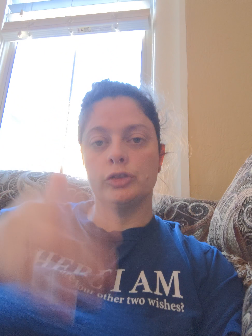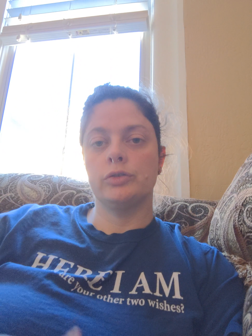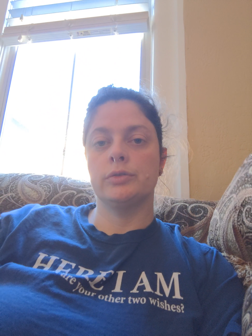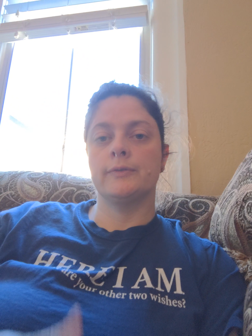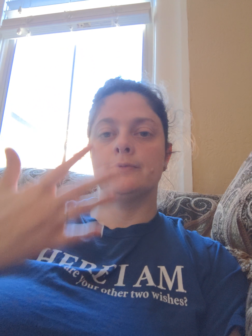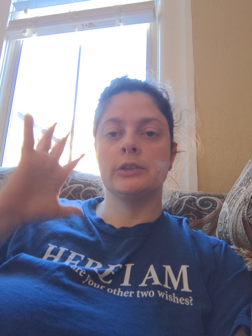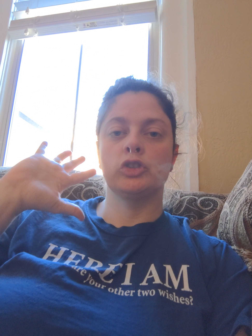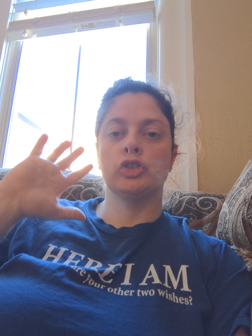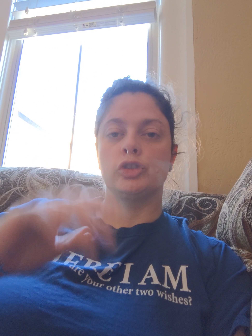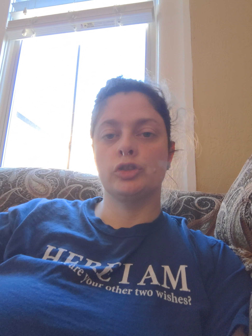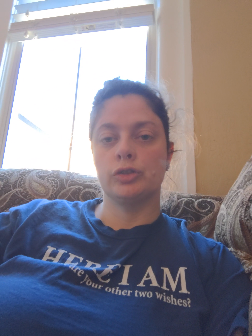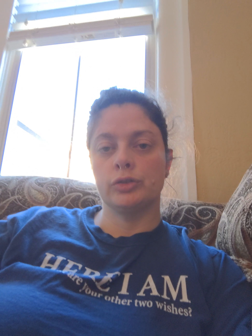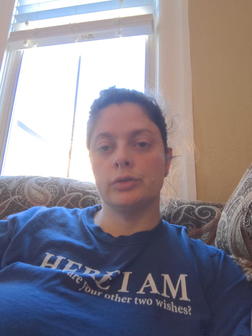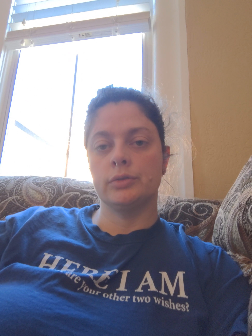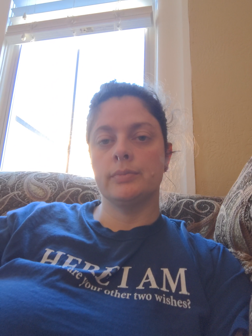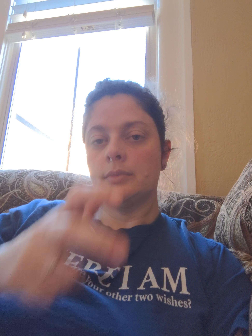finish